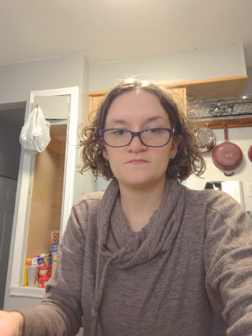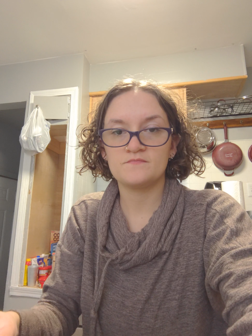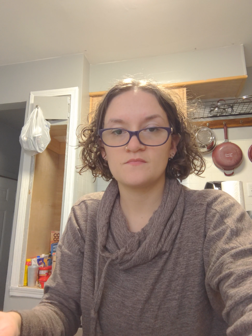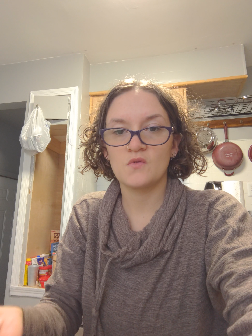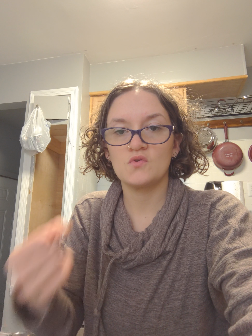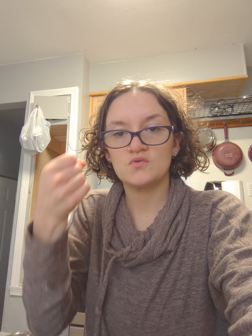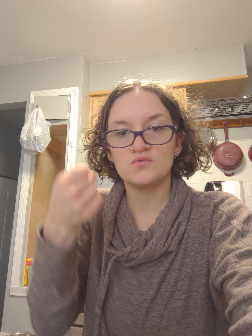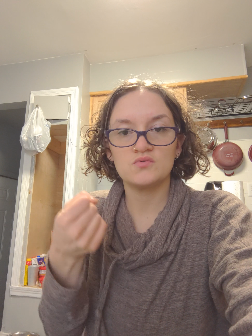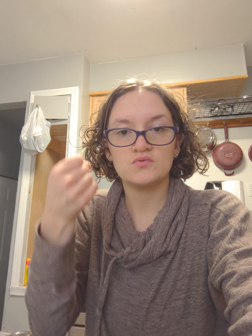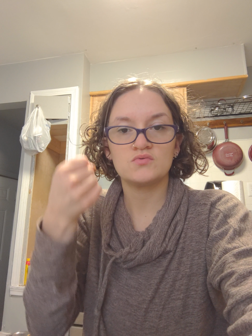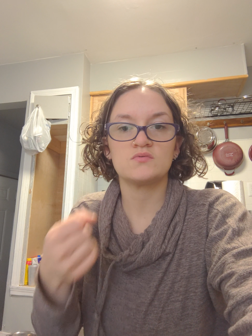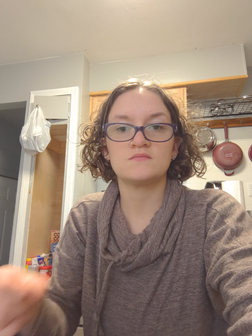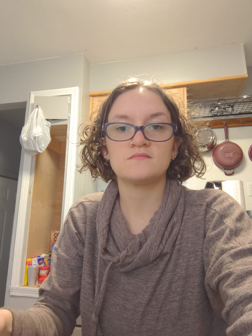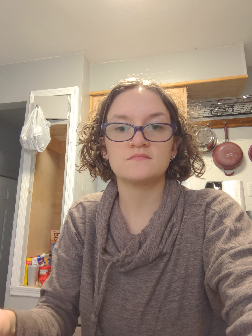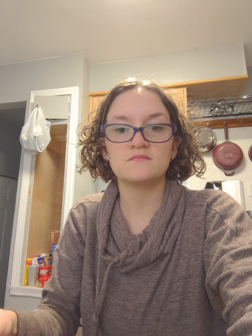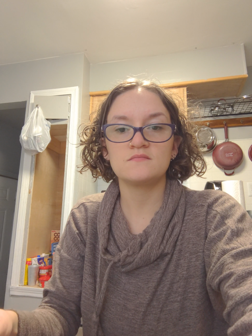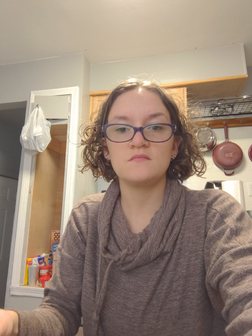car